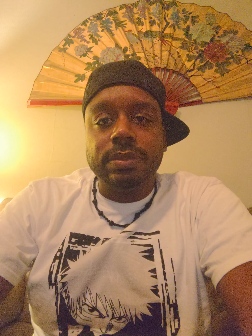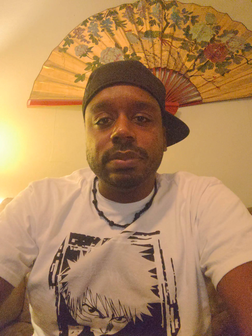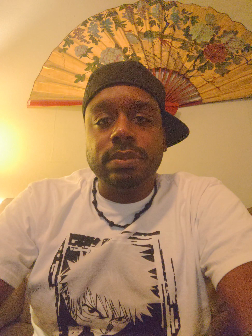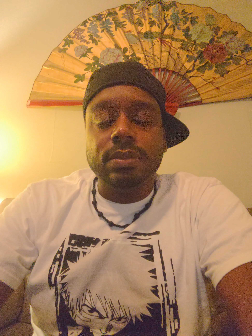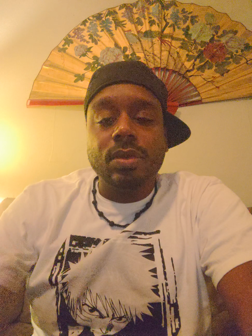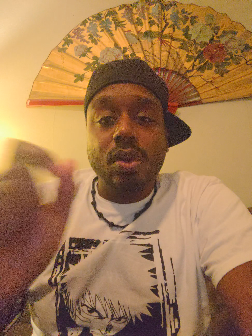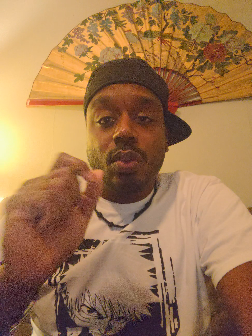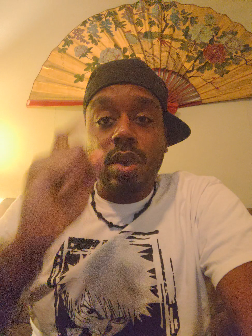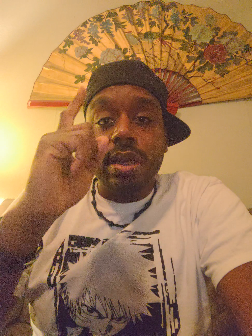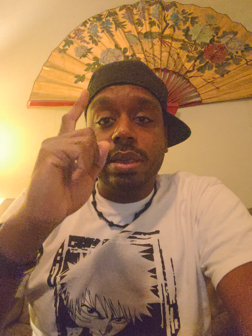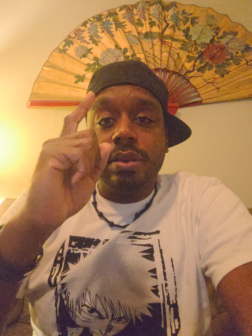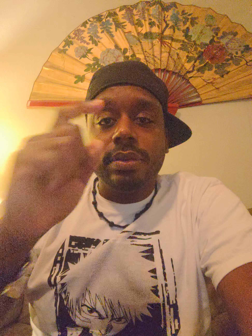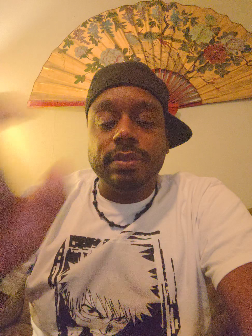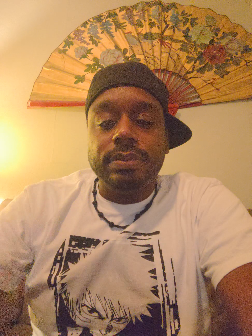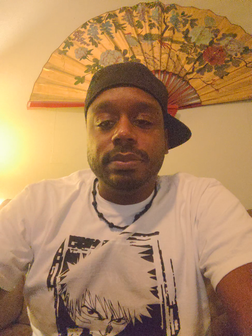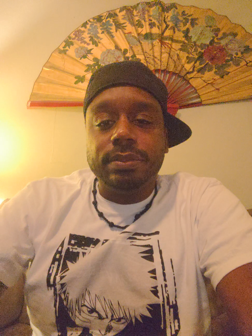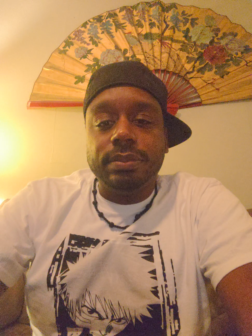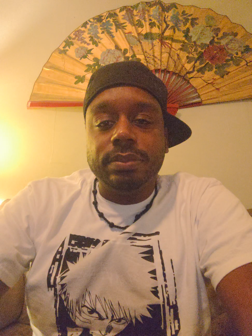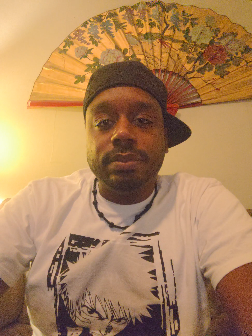wake